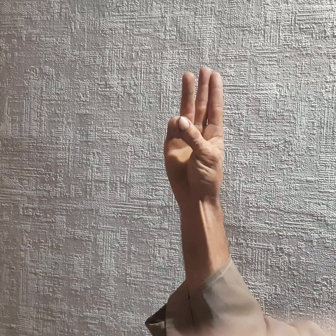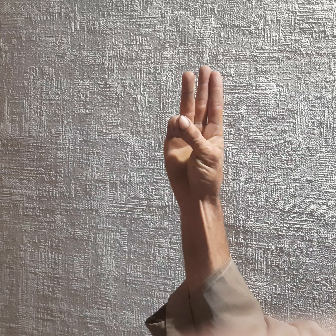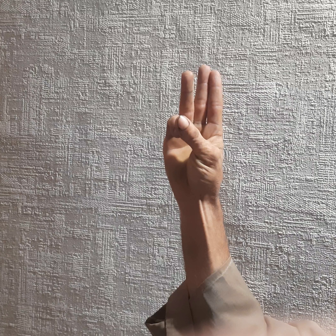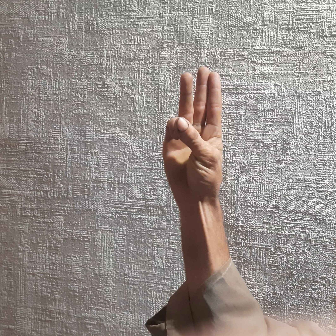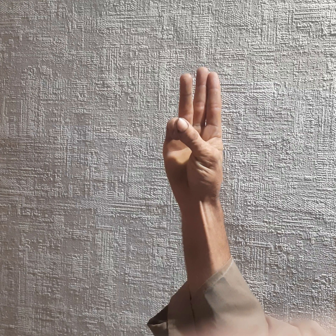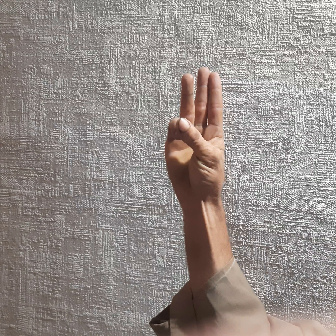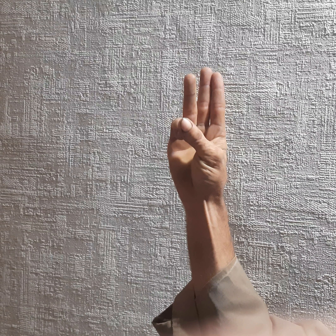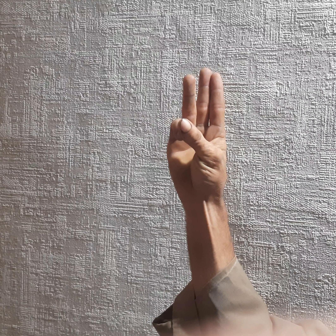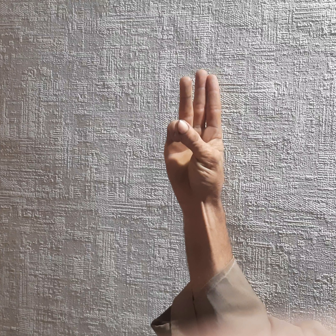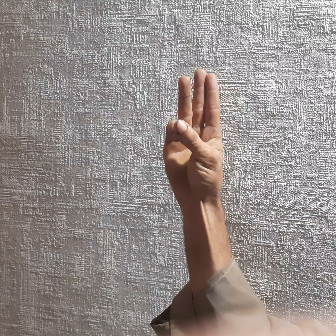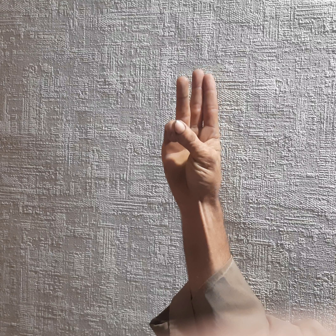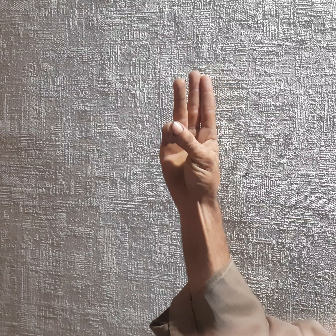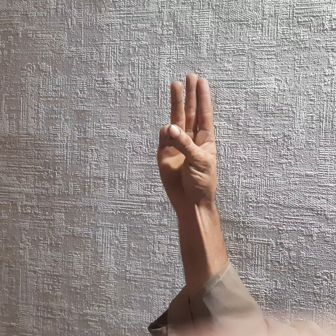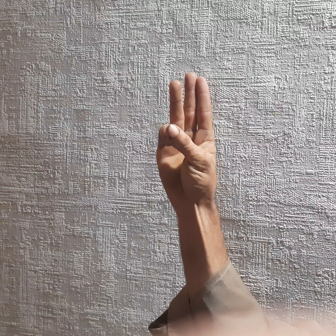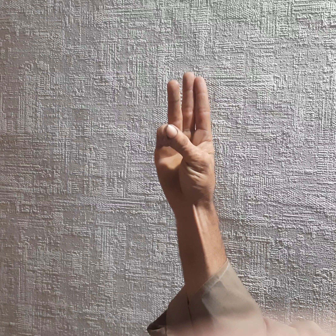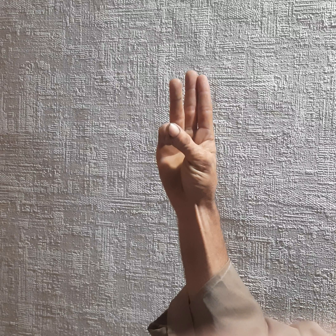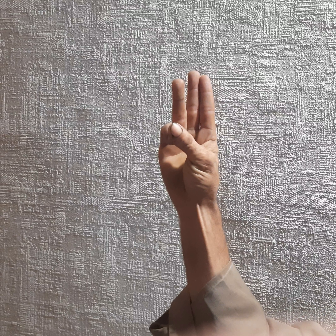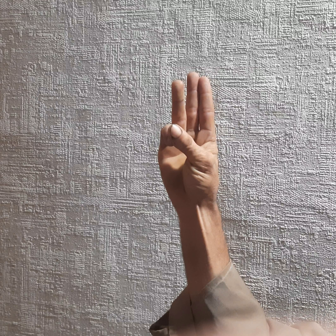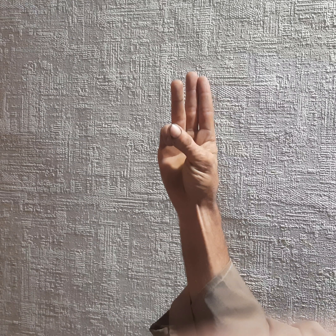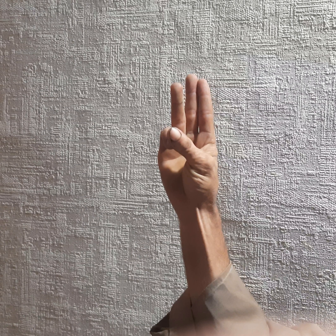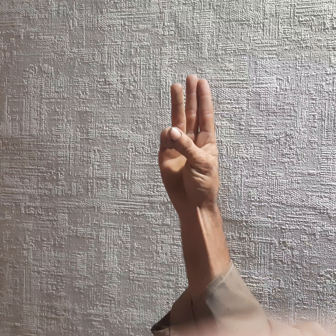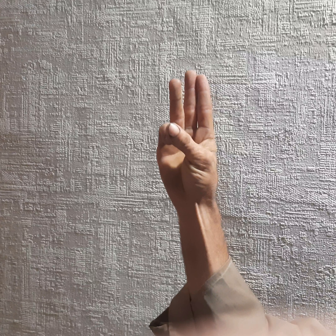Ш